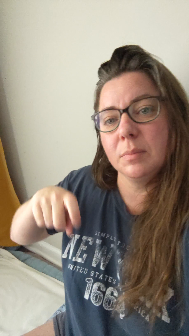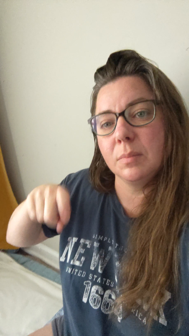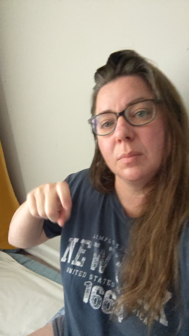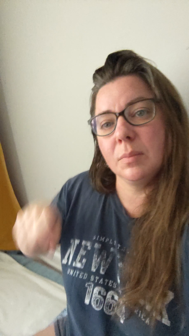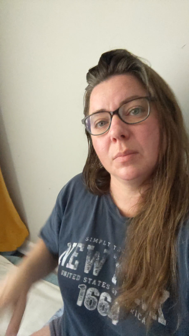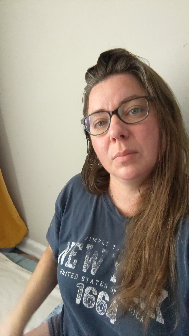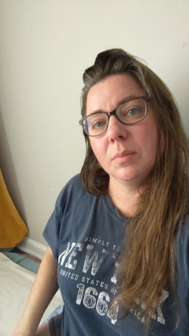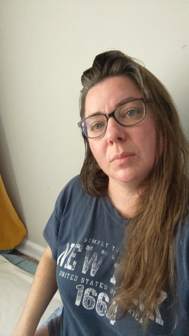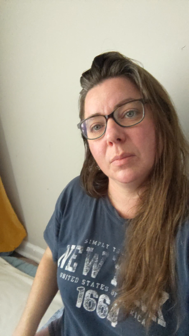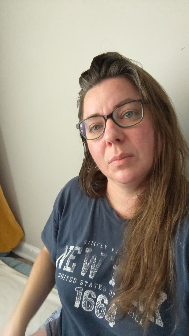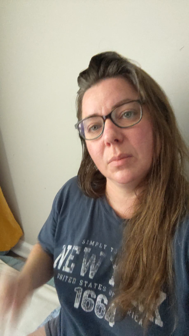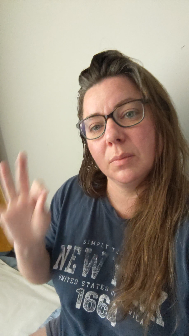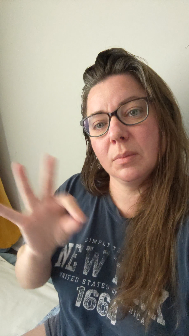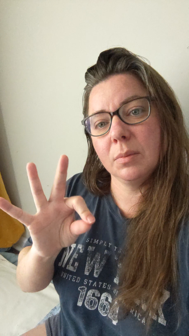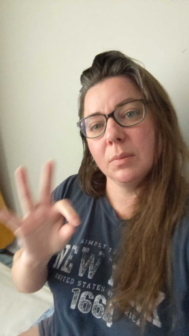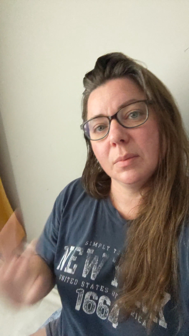fit